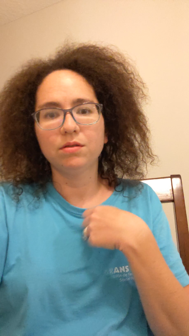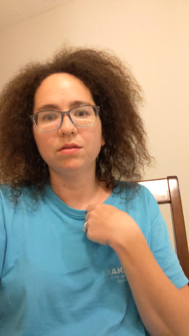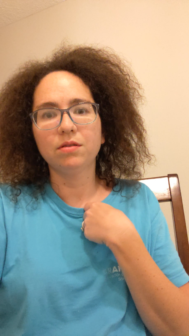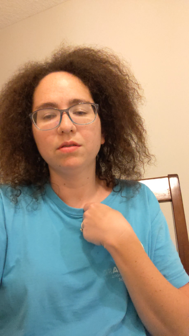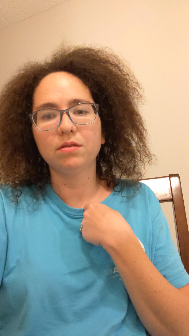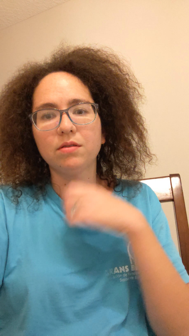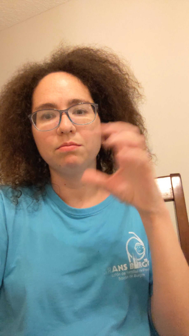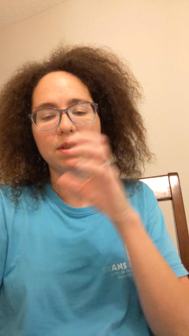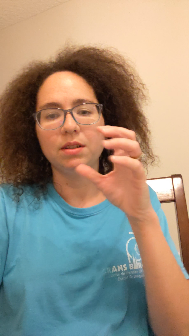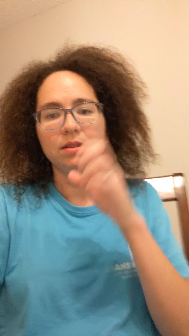ball